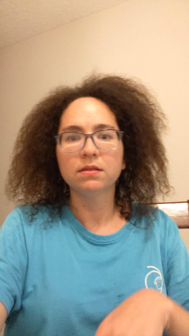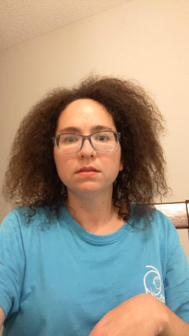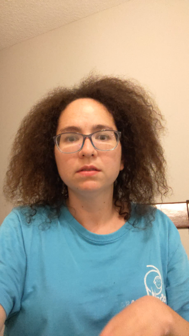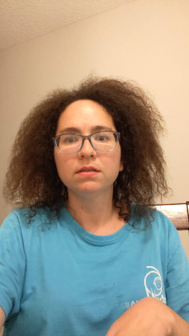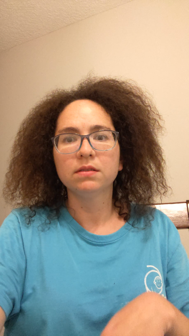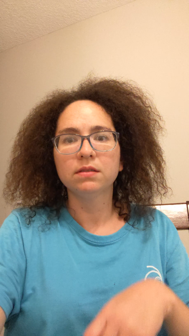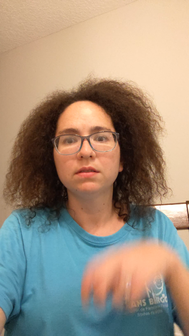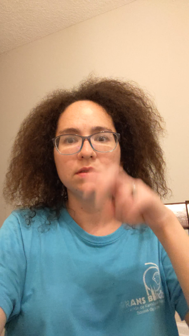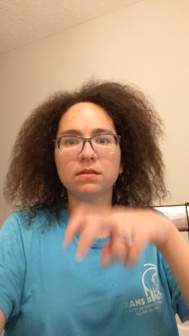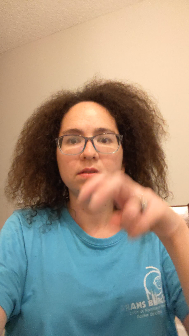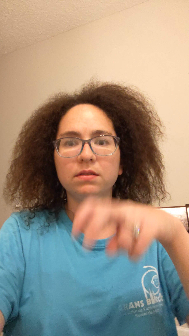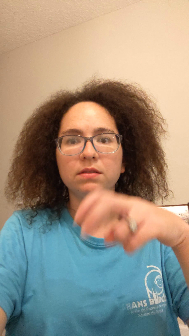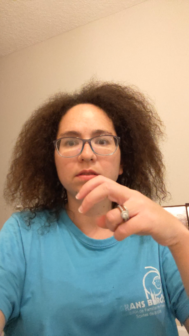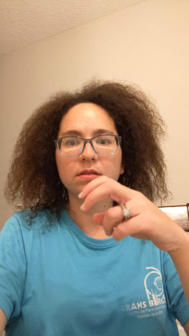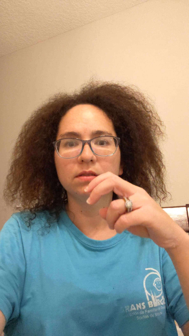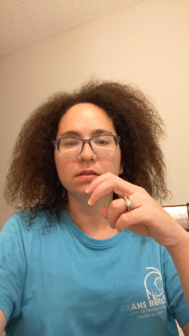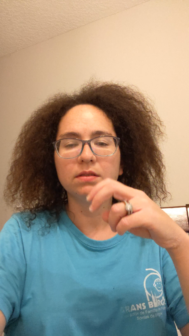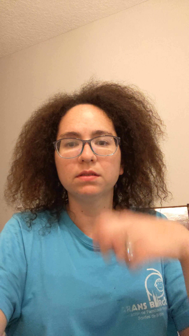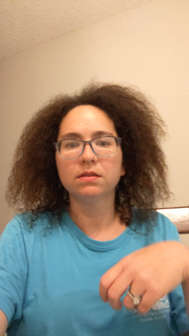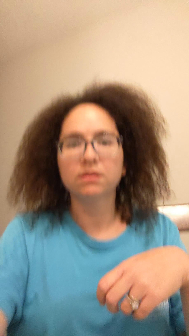potato